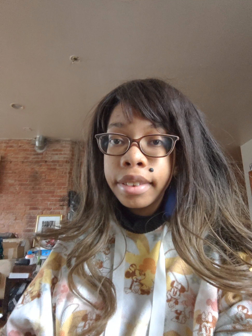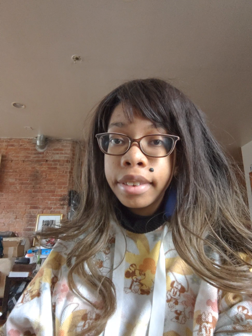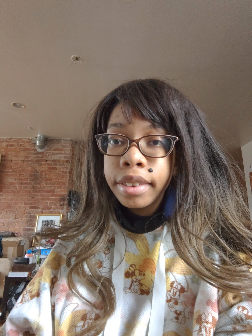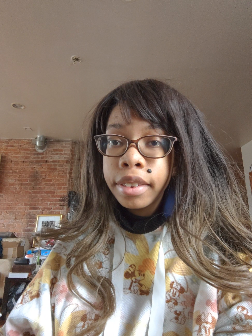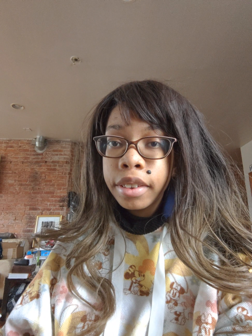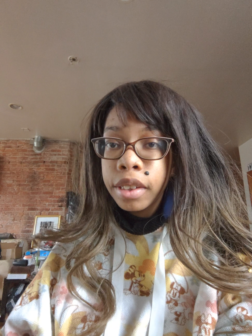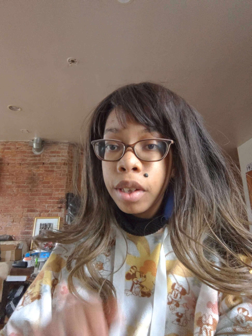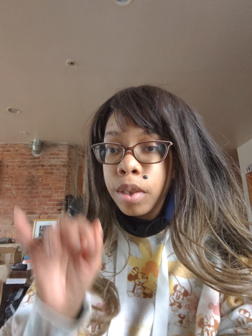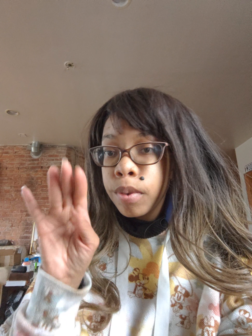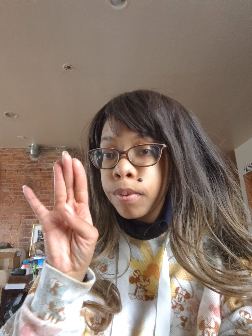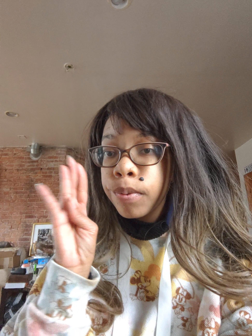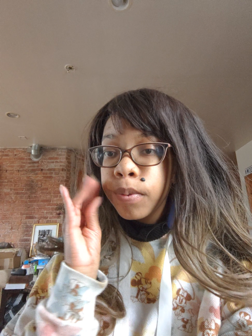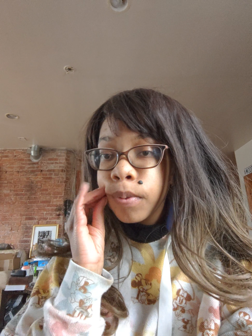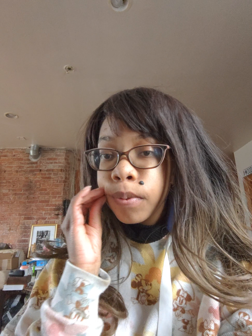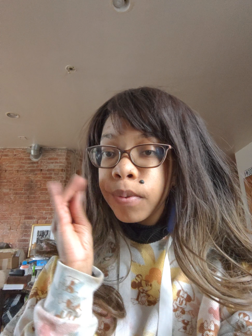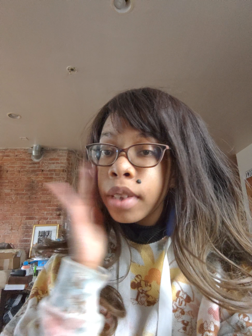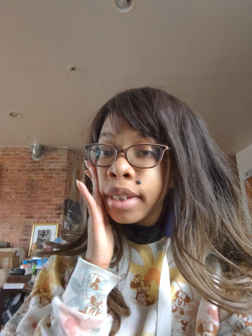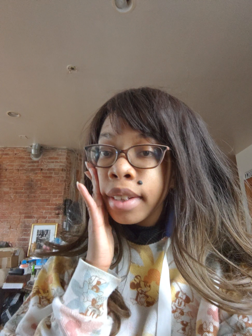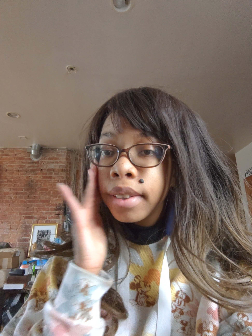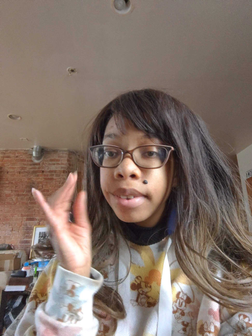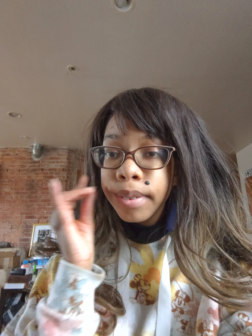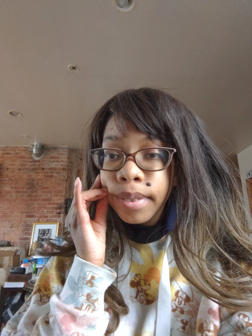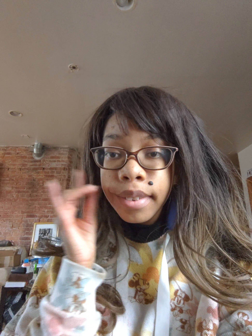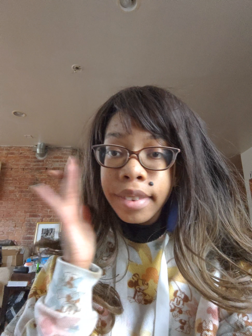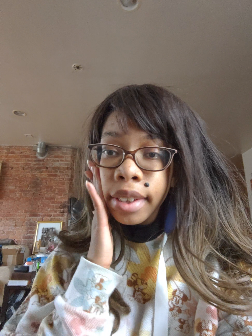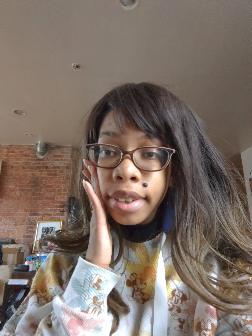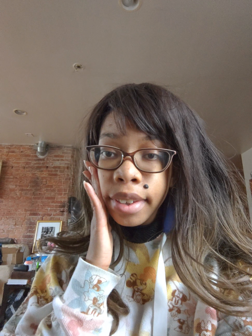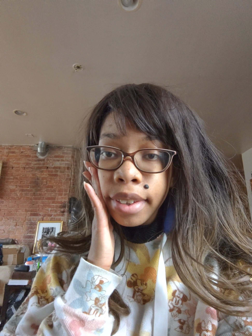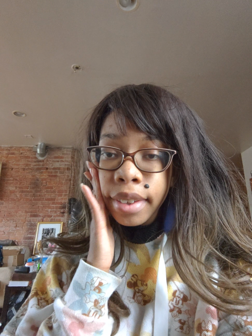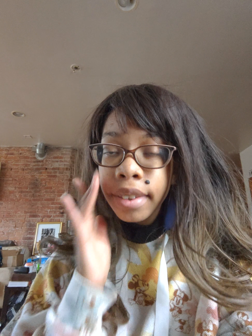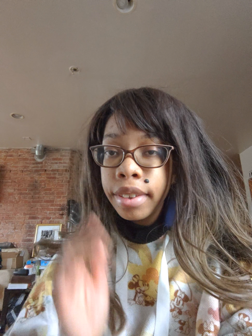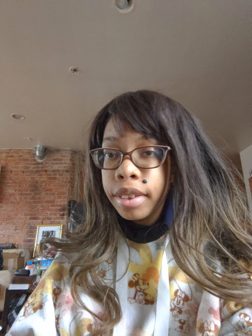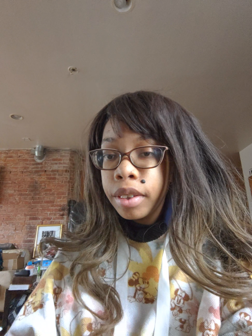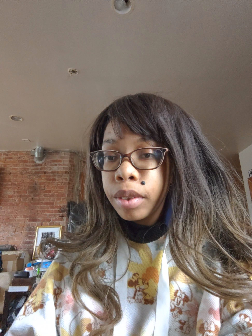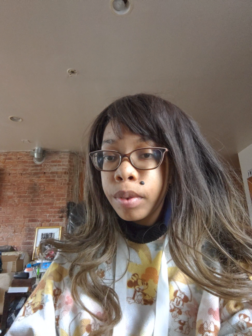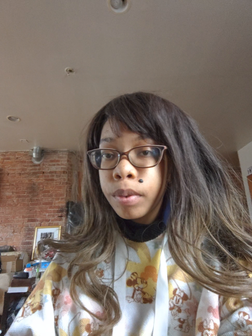bee